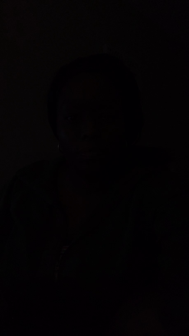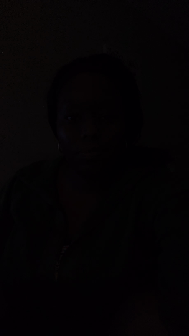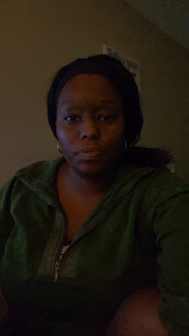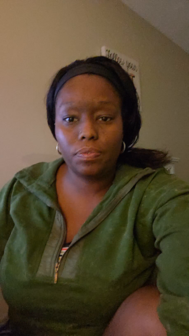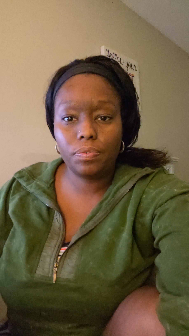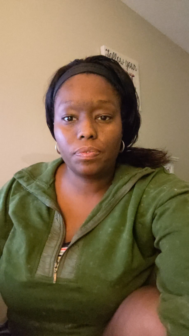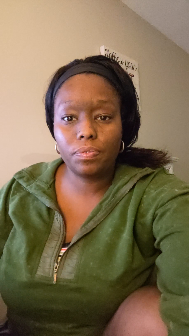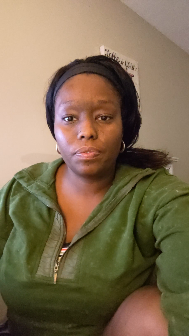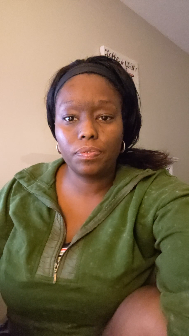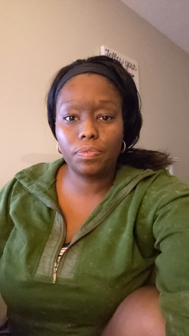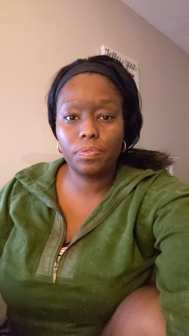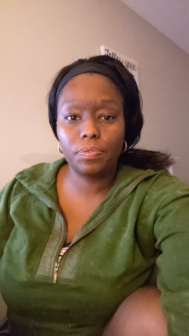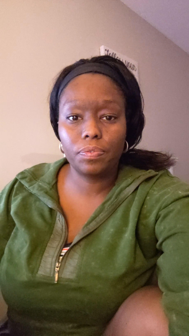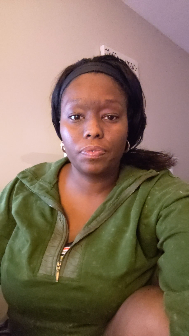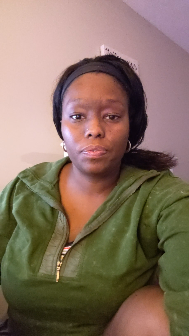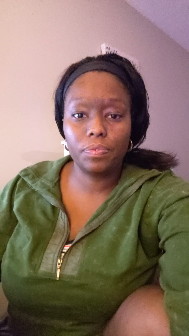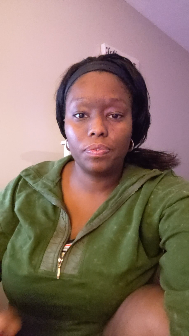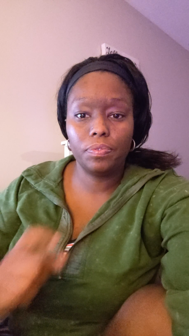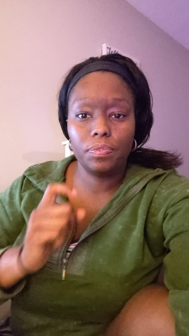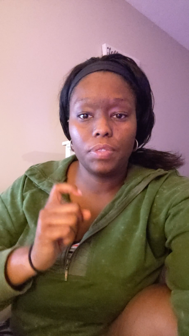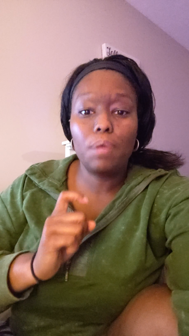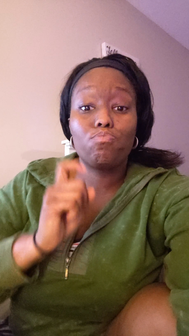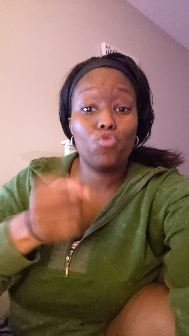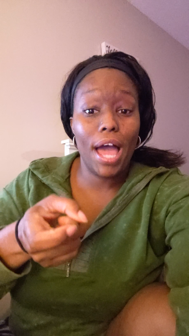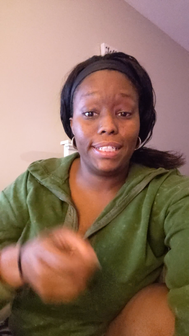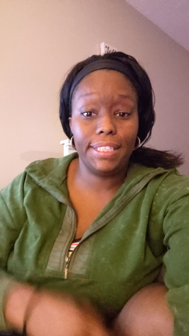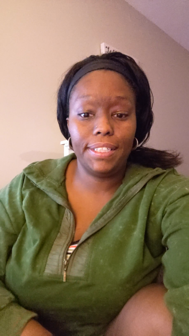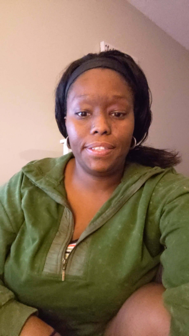present